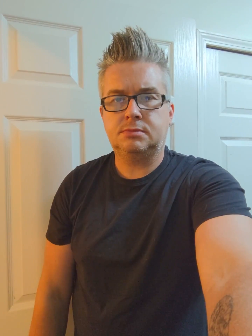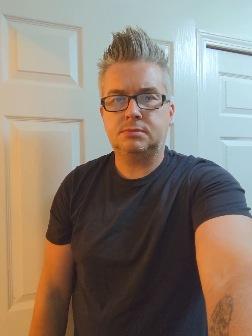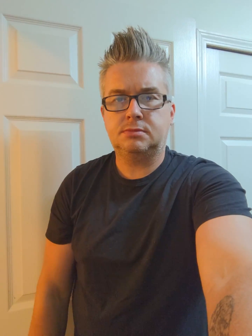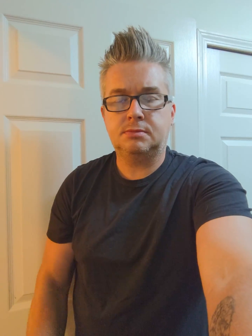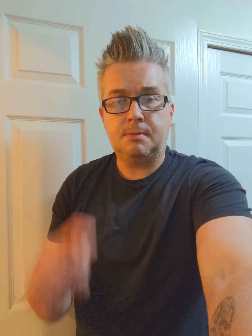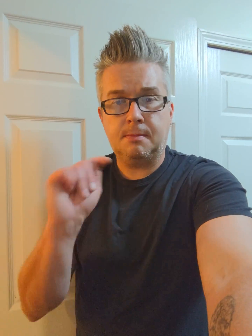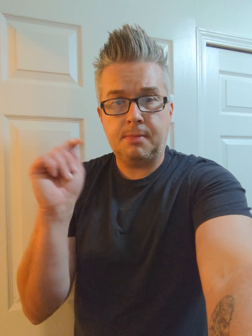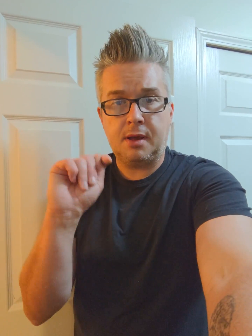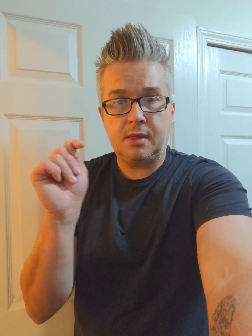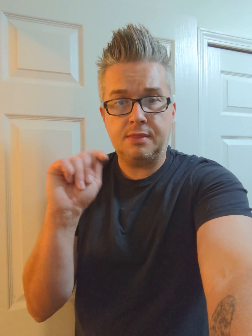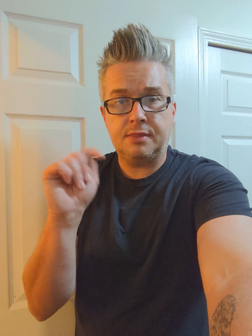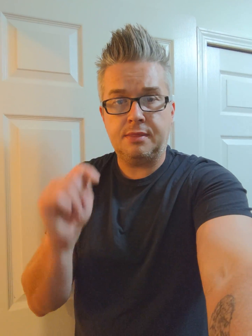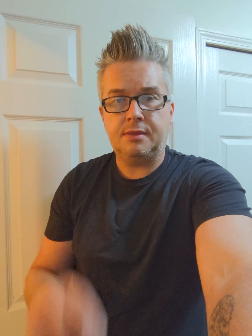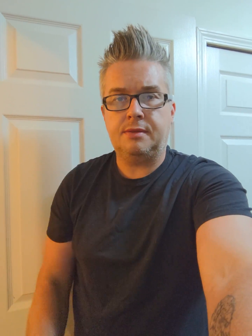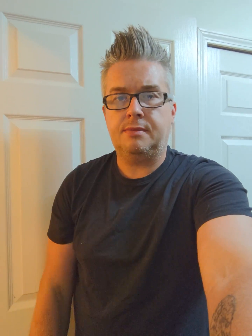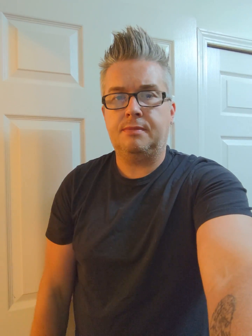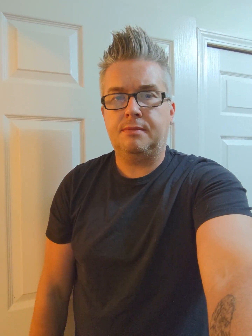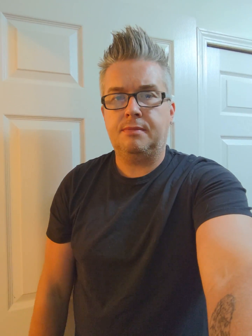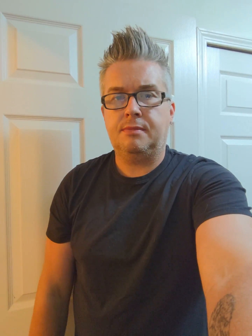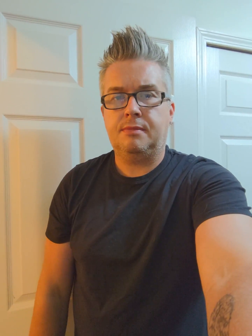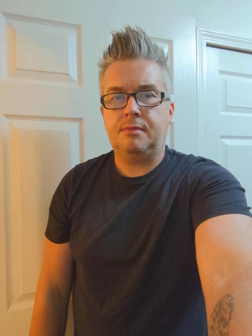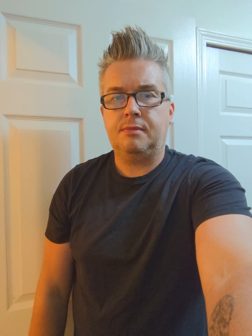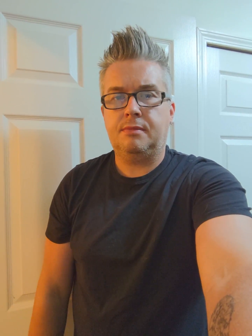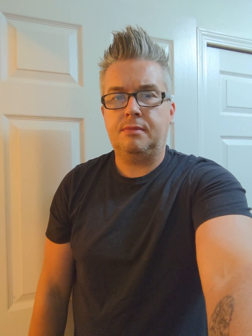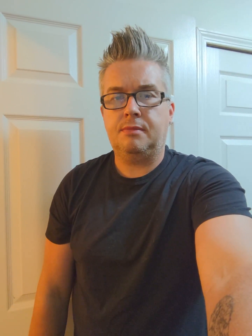bathroom